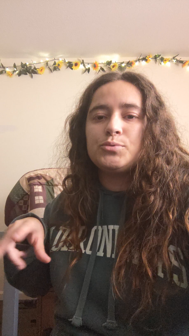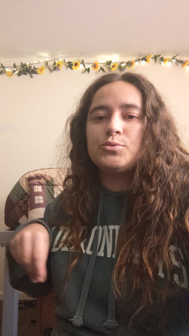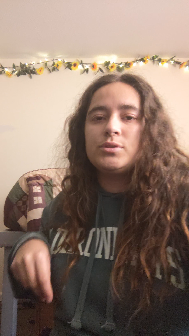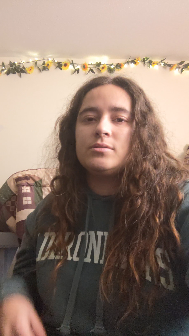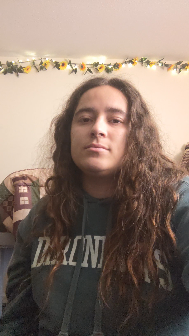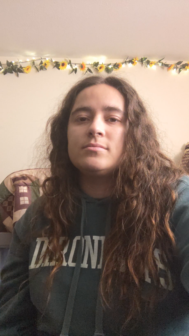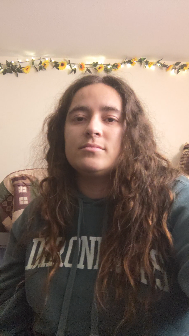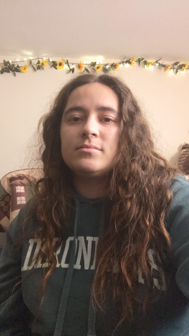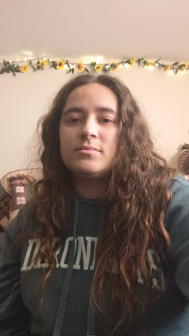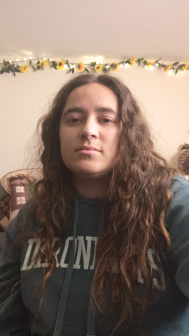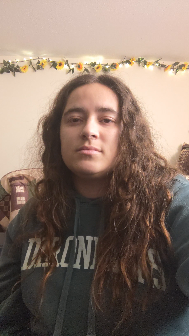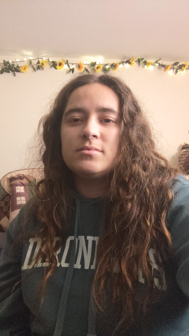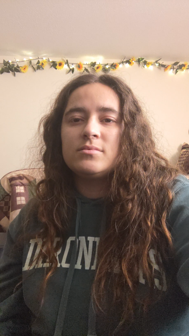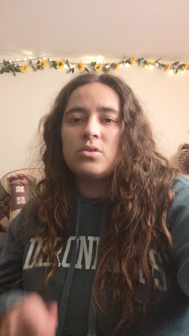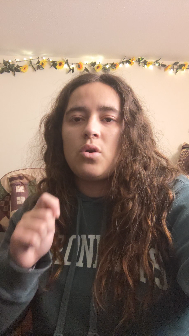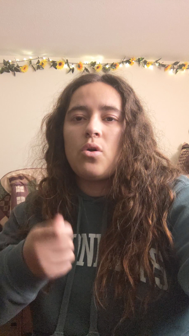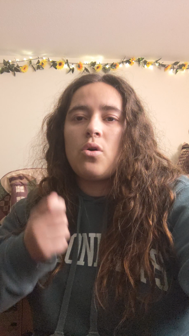cart